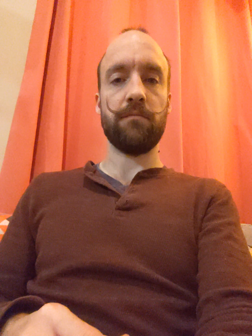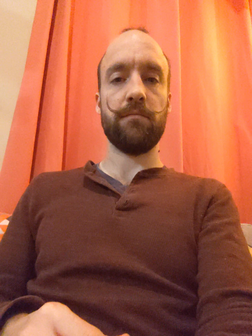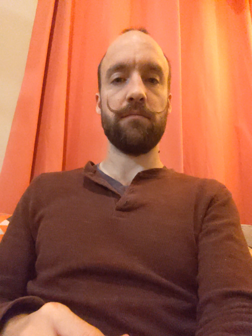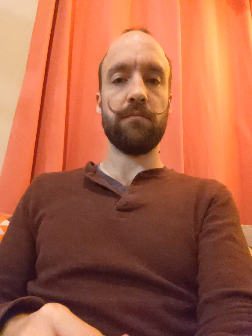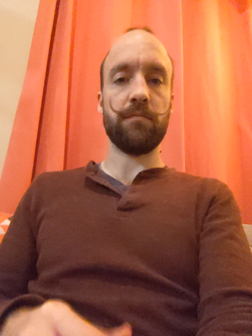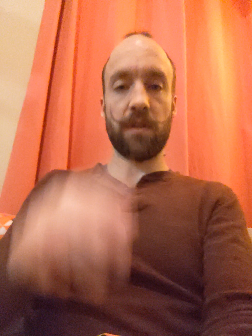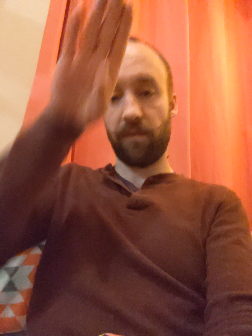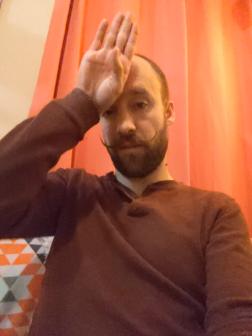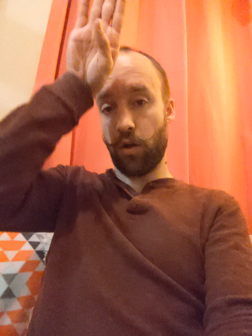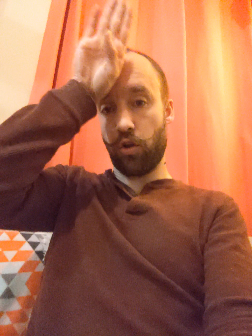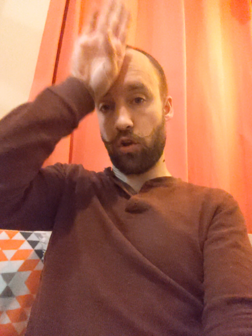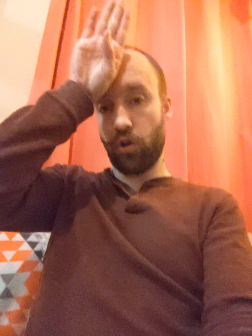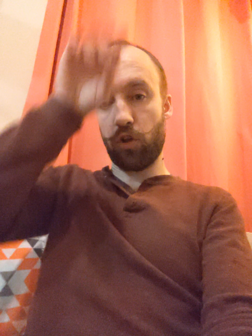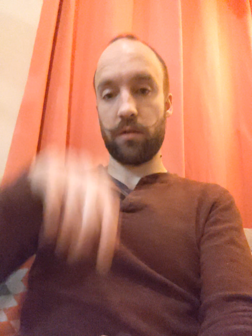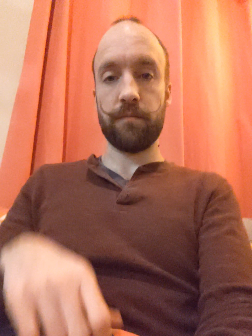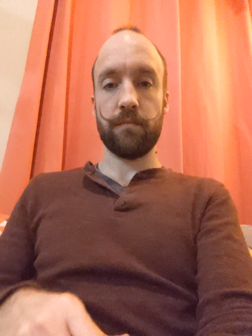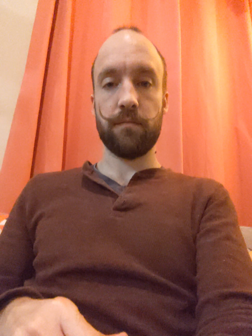fireman